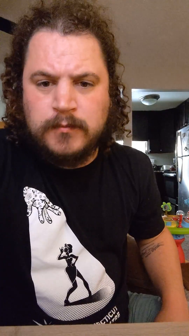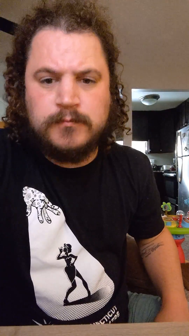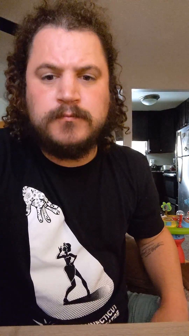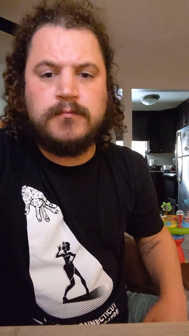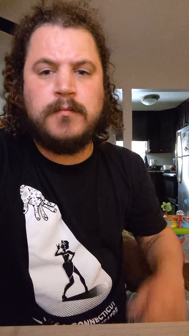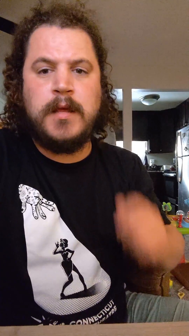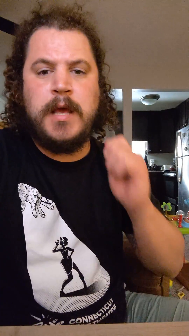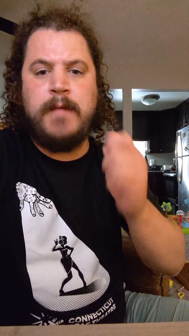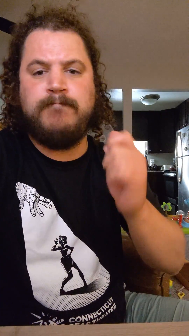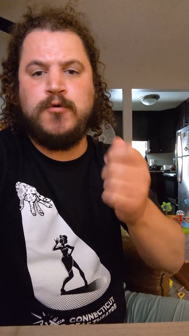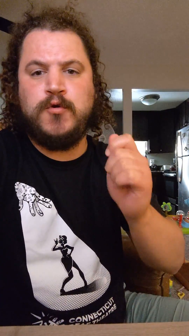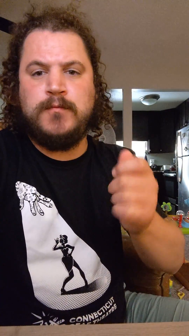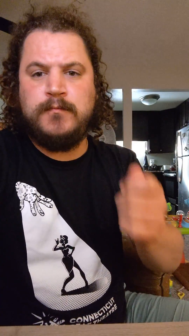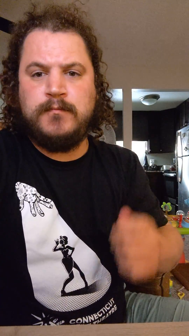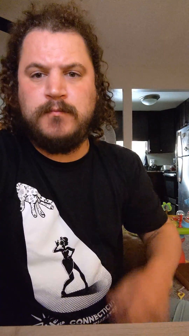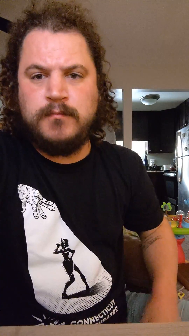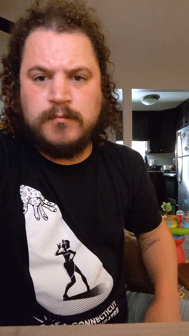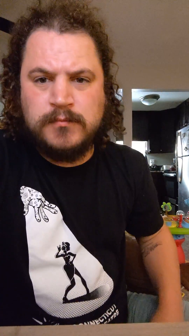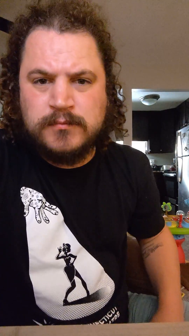hammer